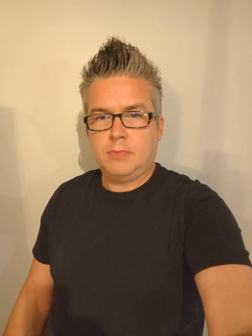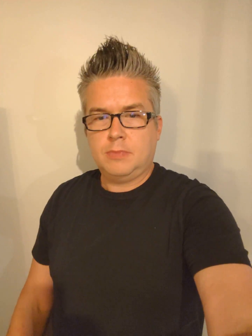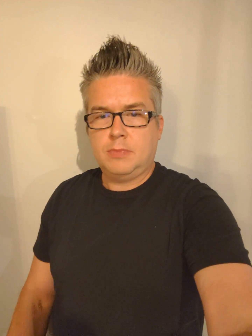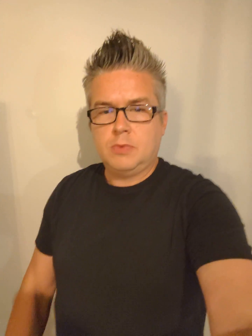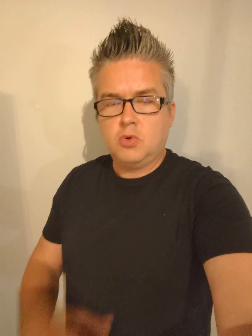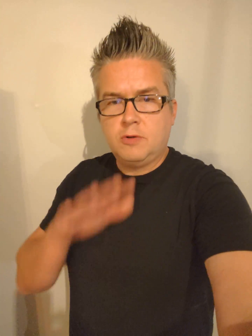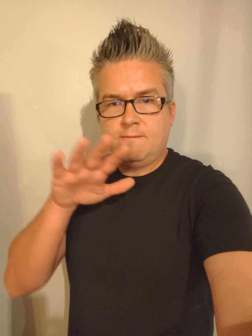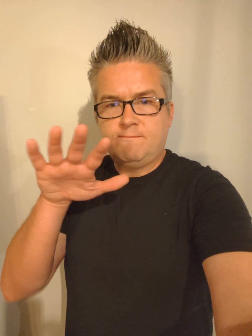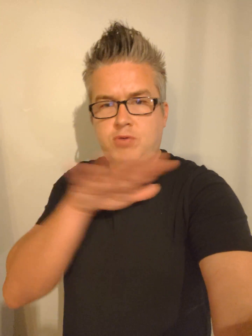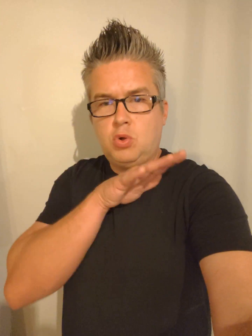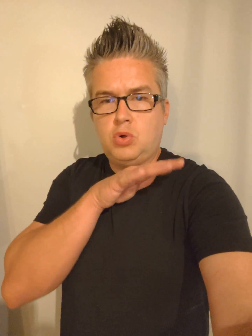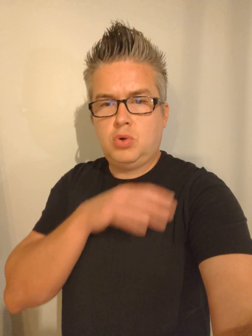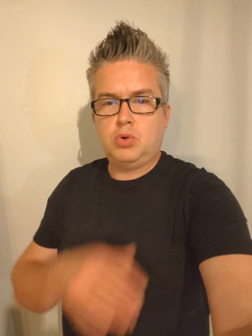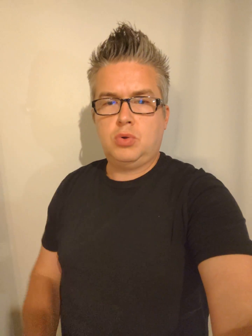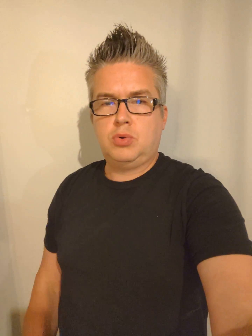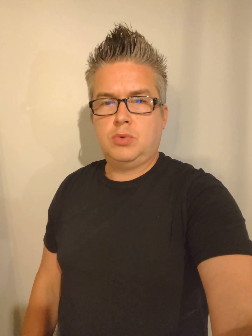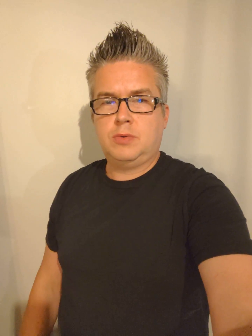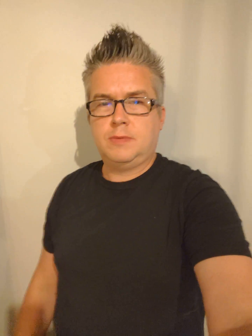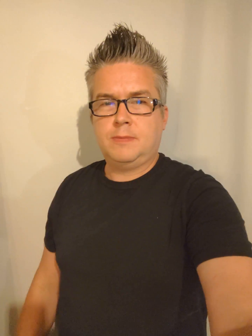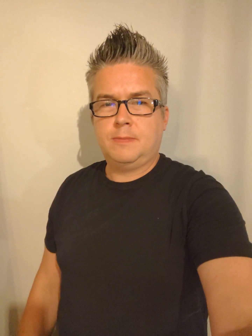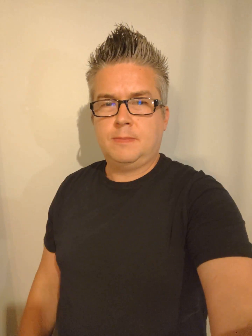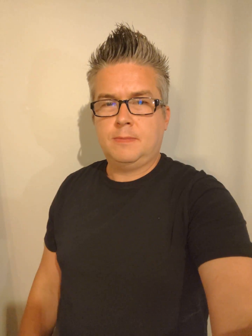full